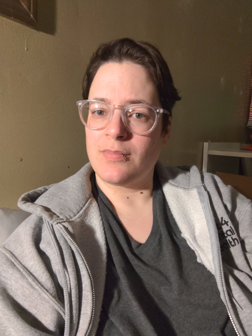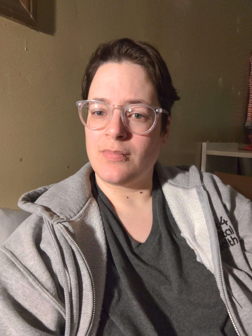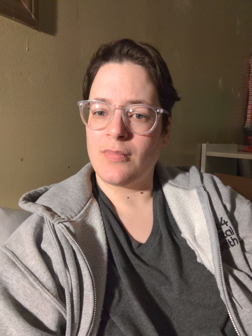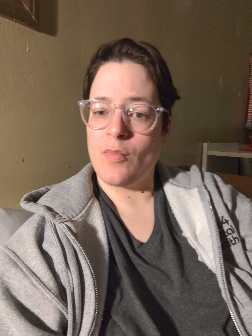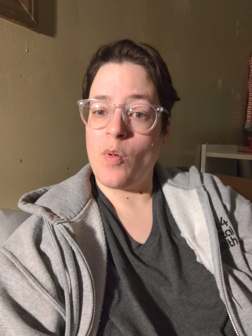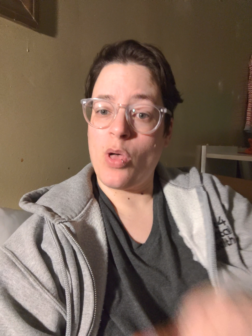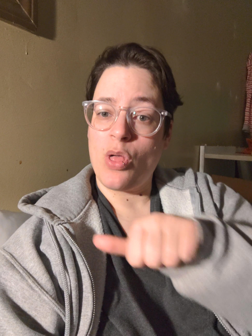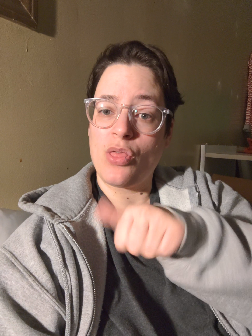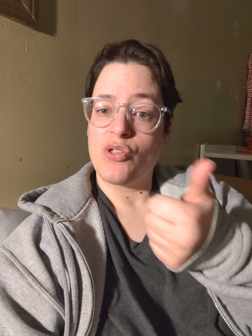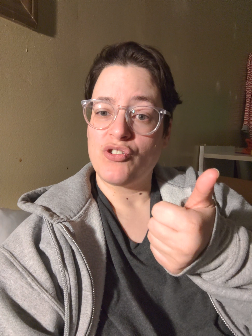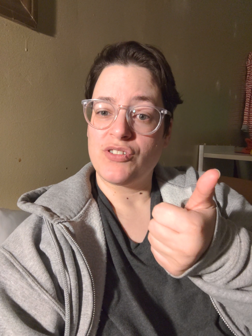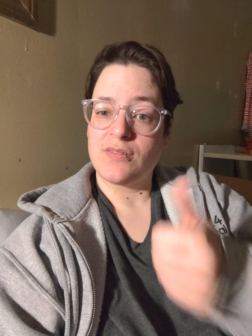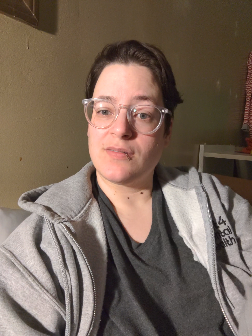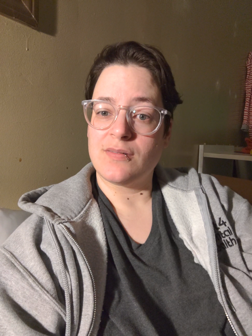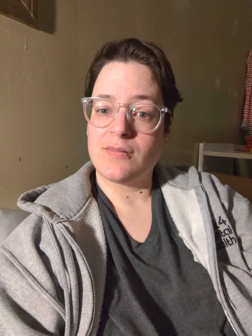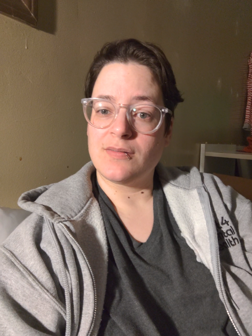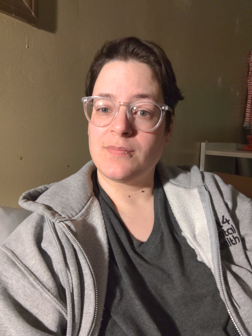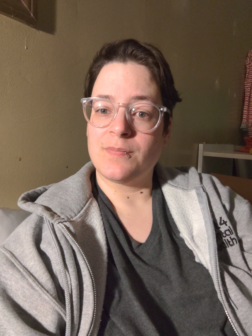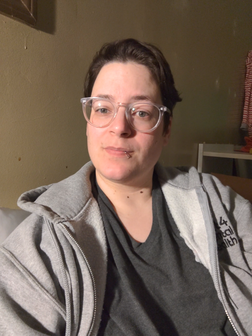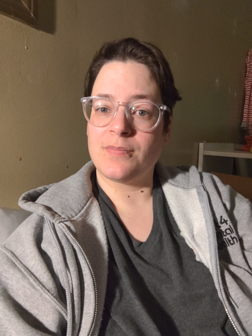another